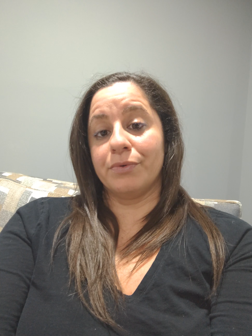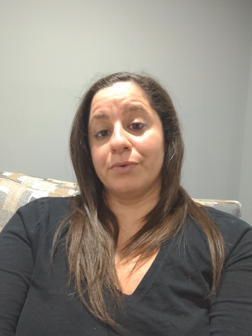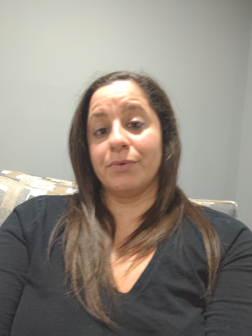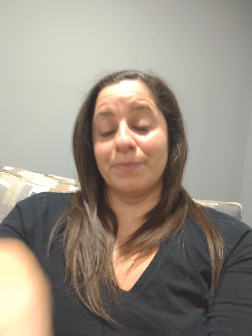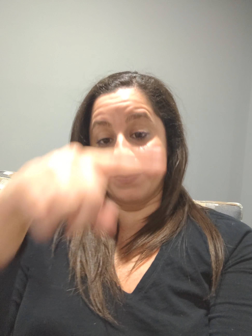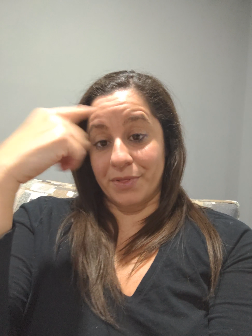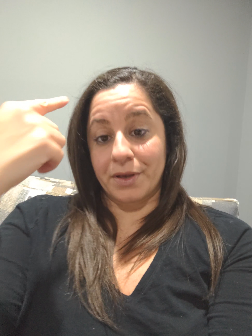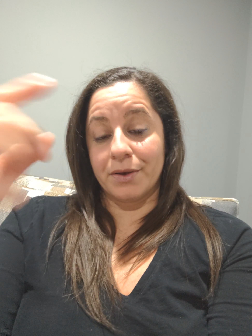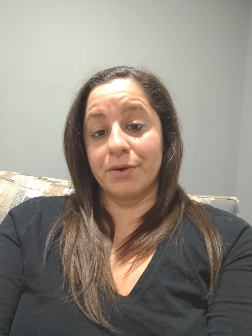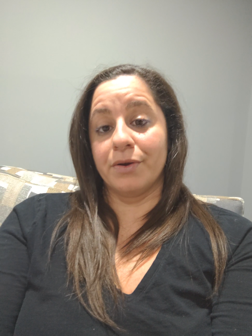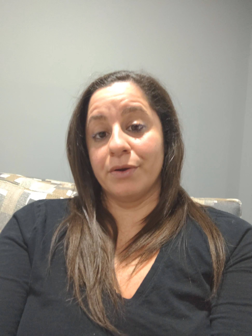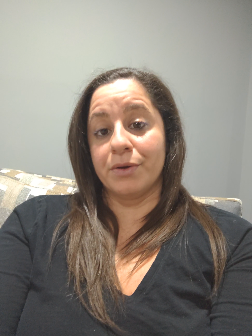black